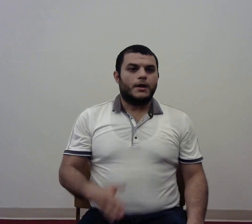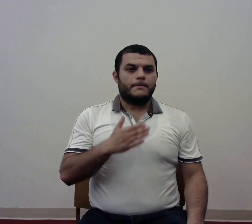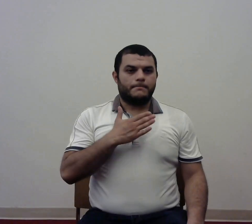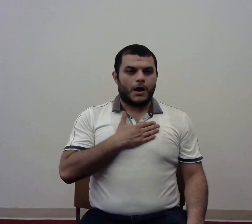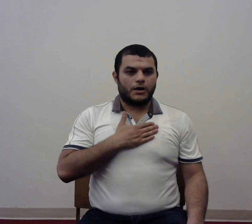mən